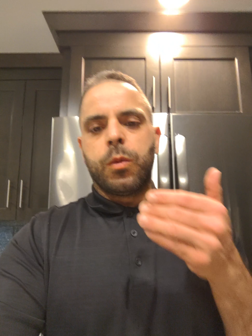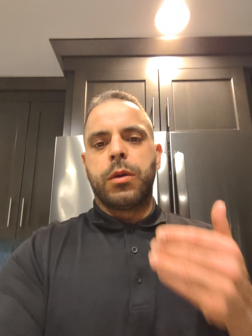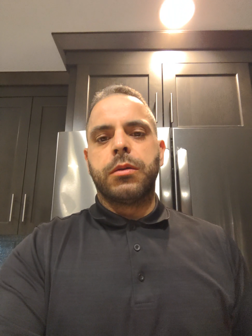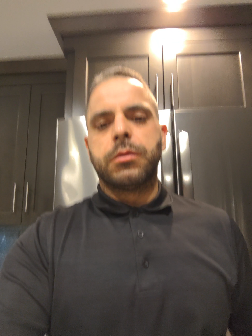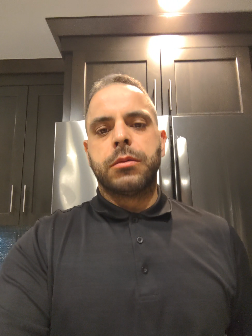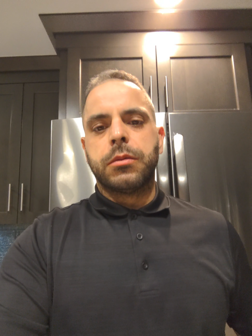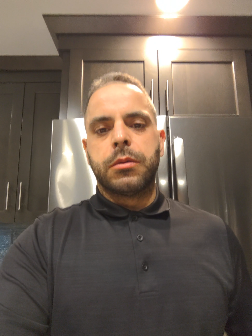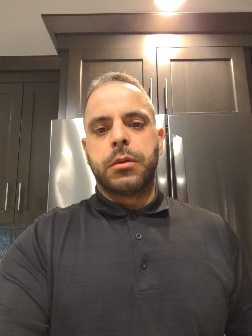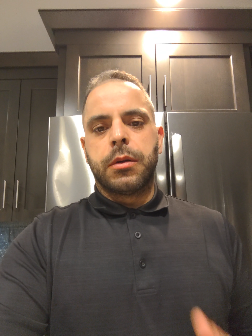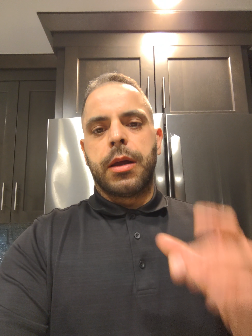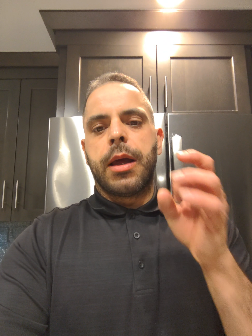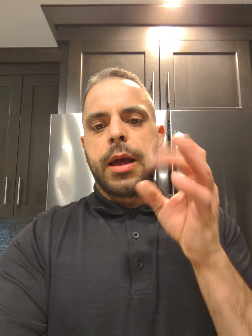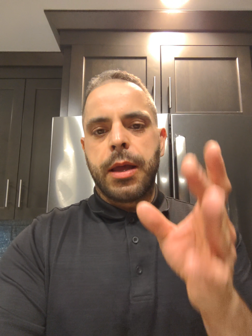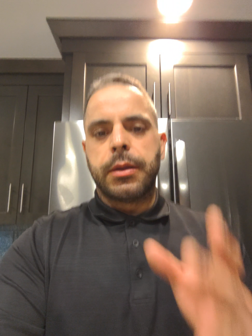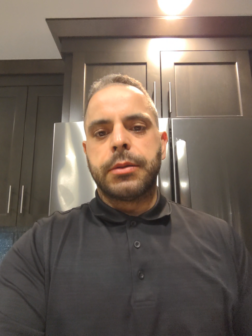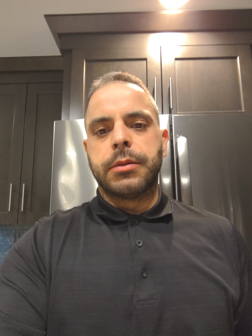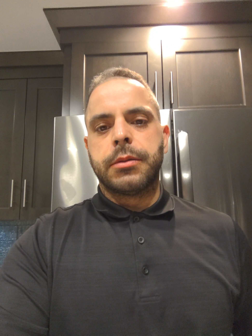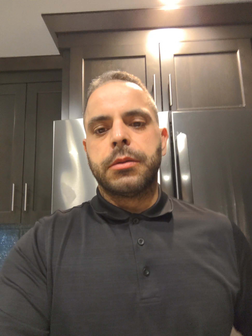hate